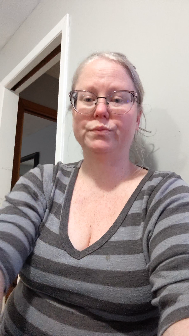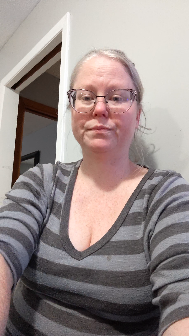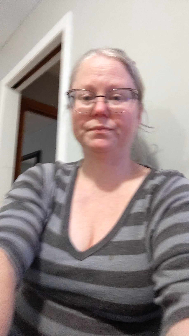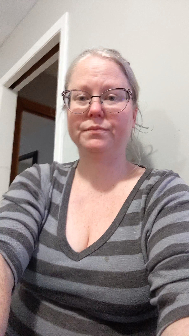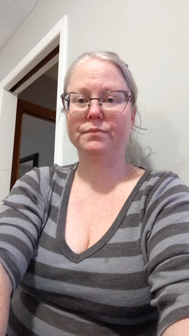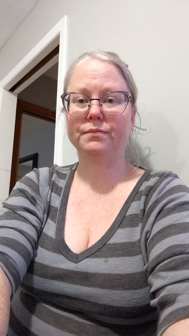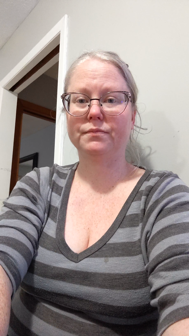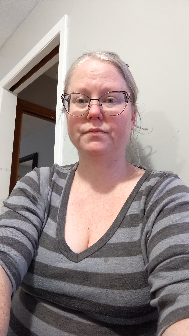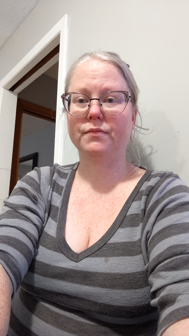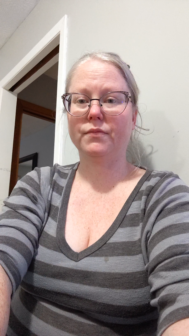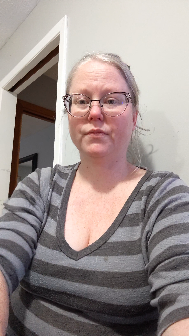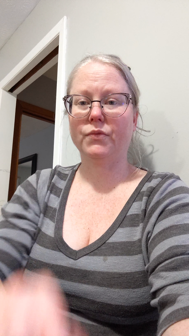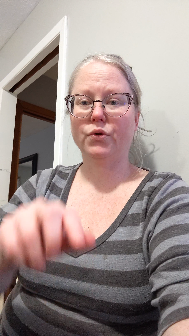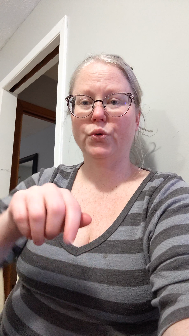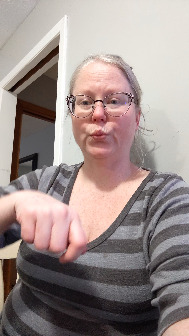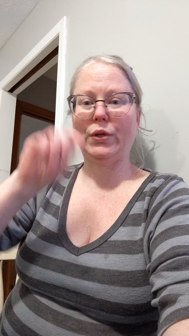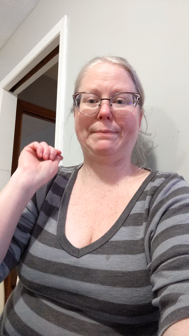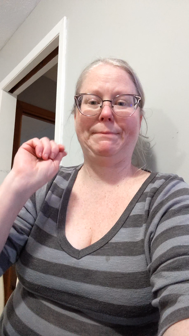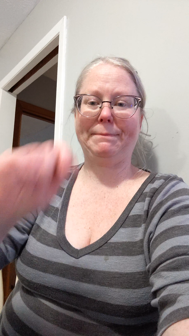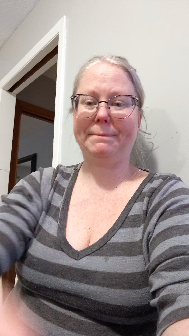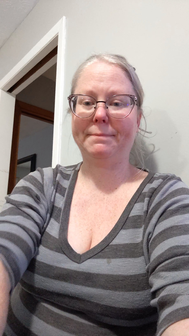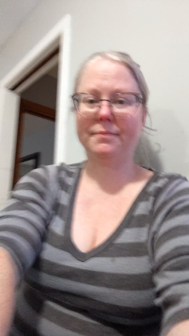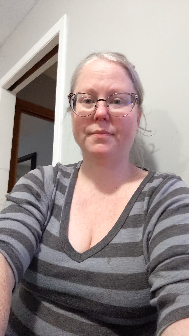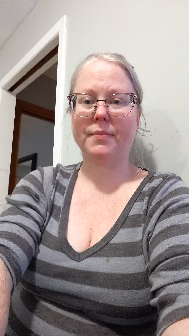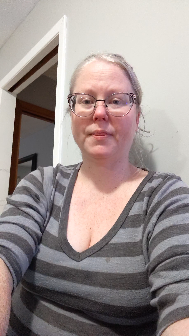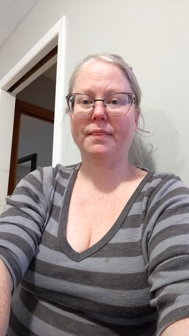rip